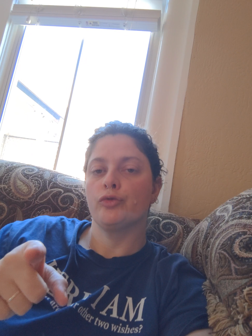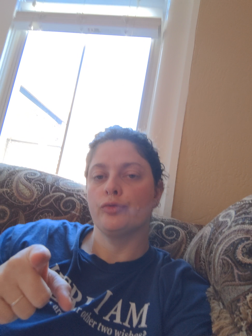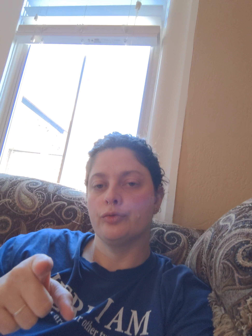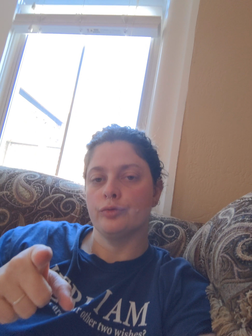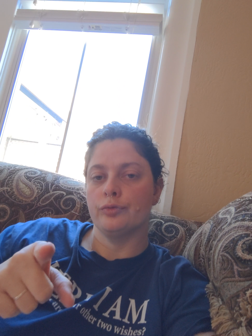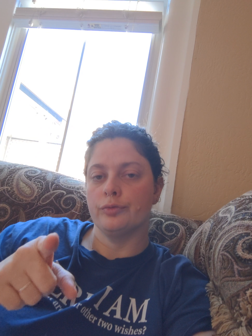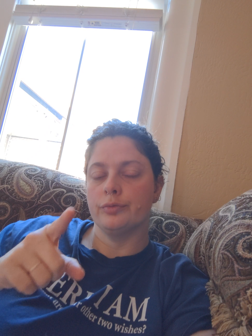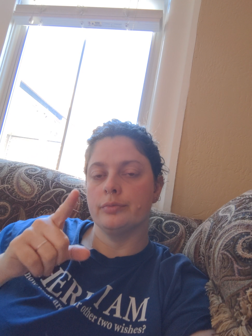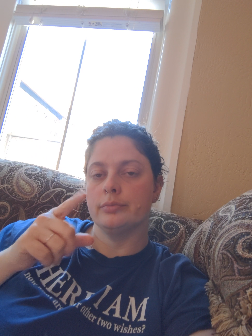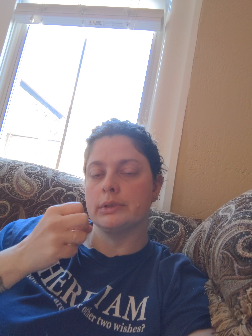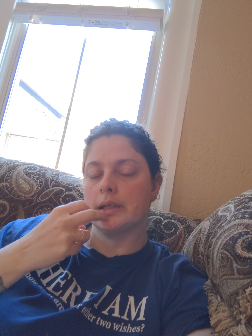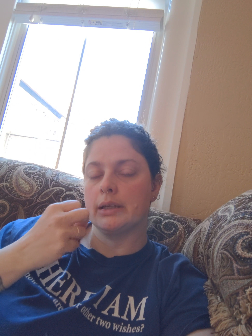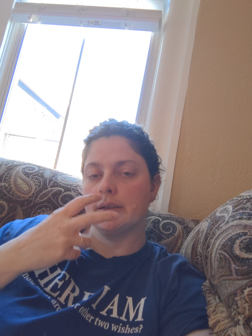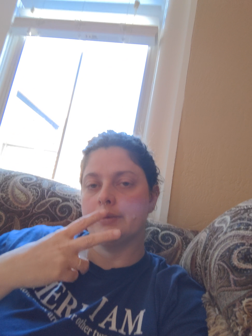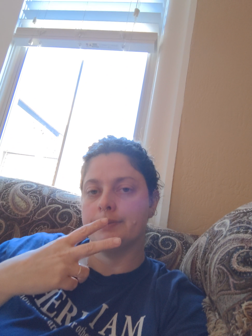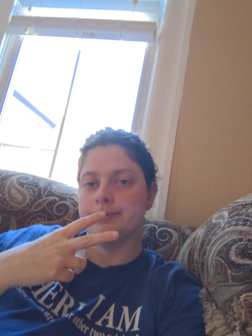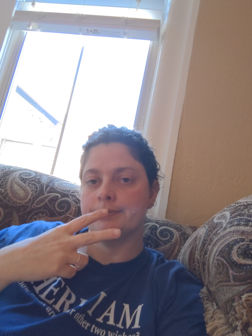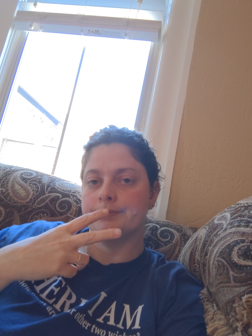snack